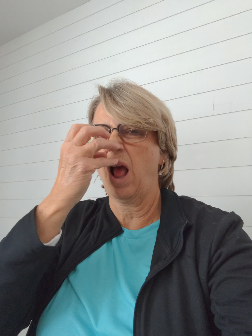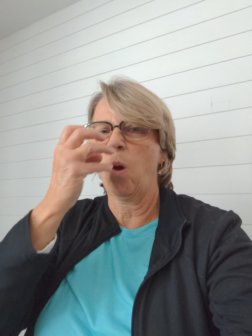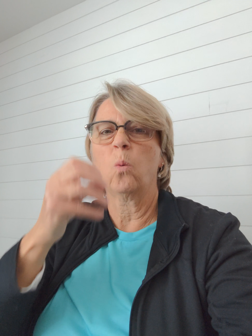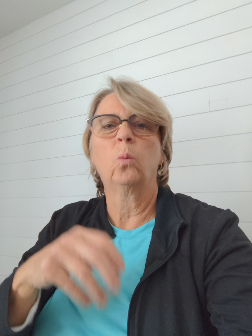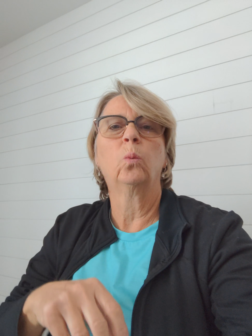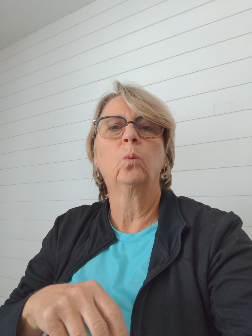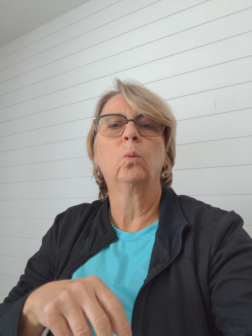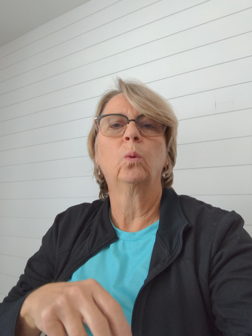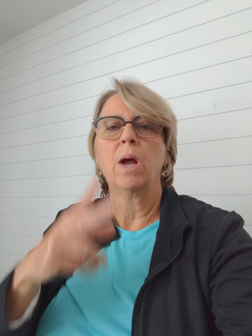clown